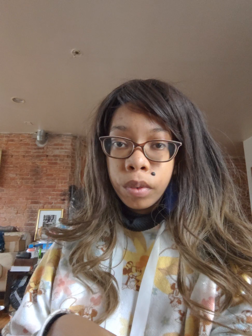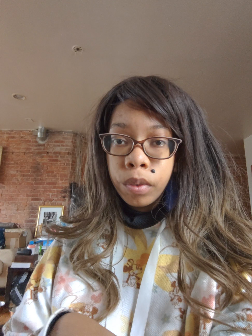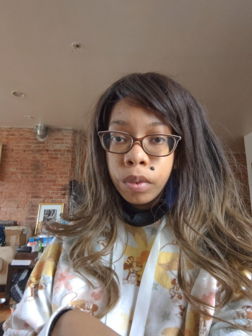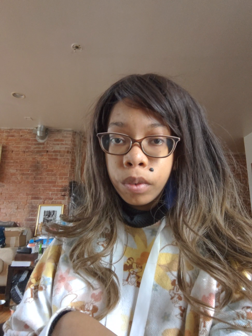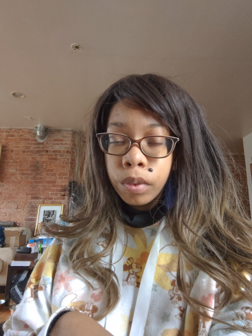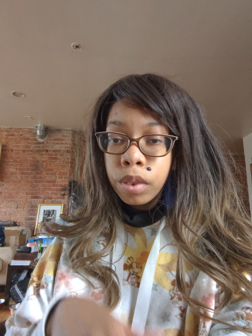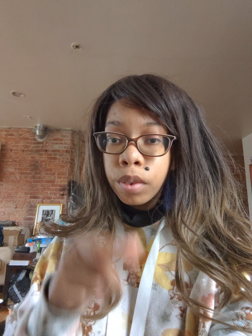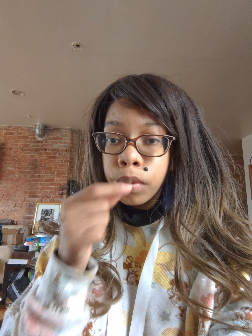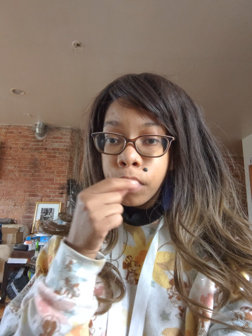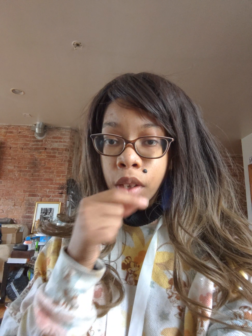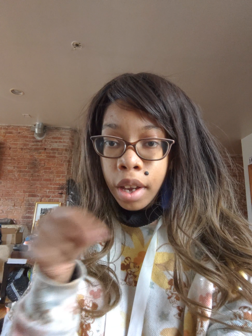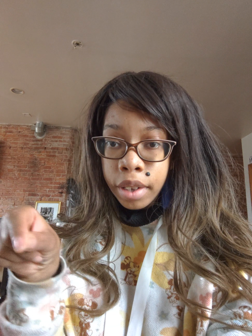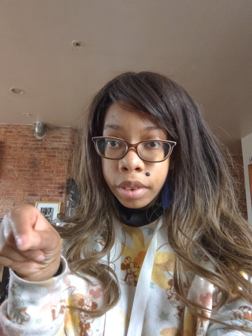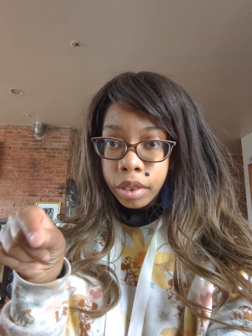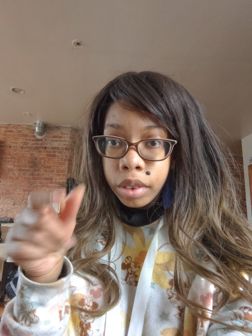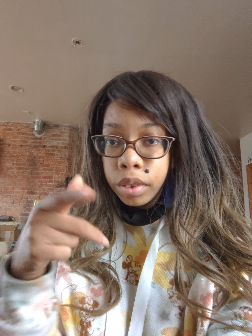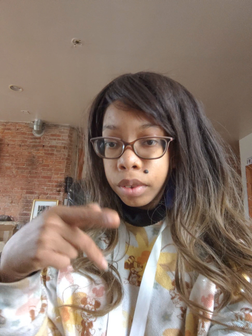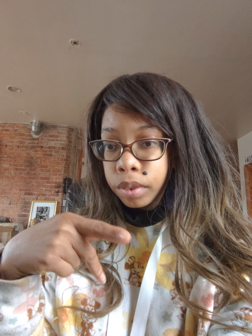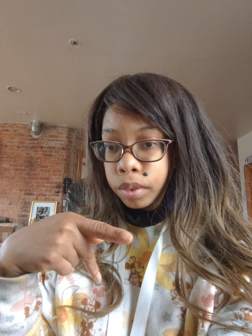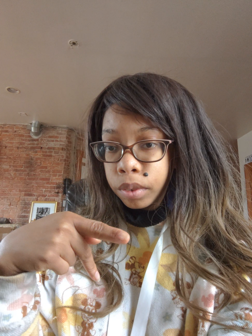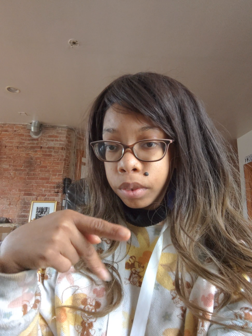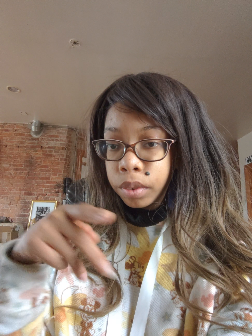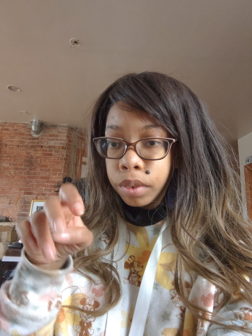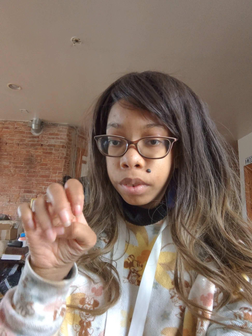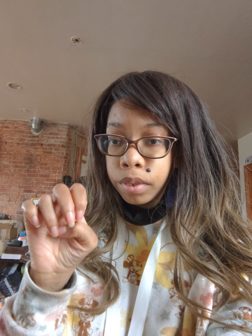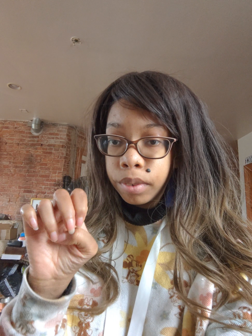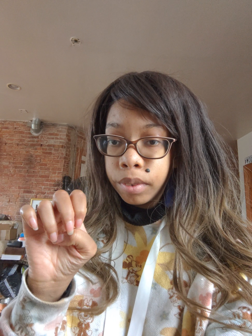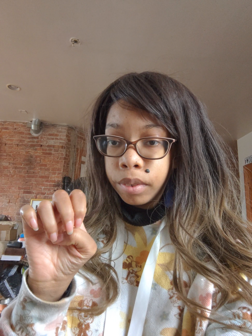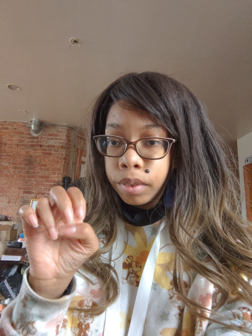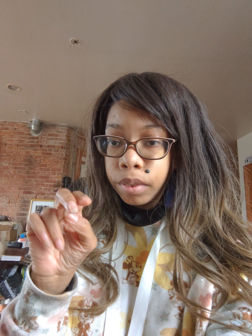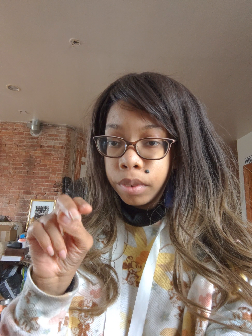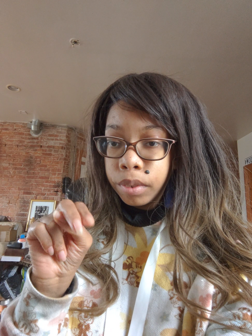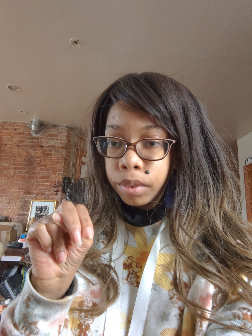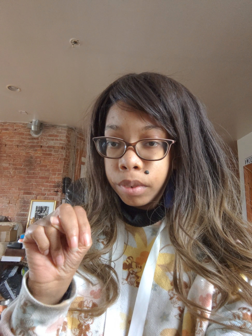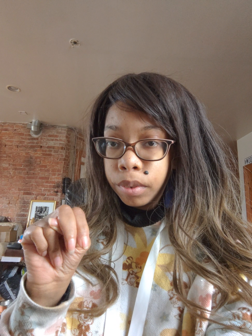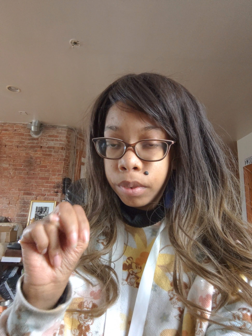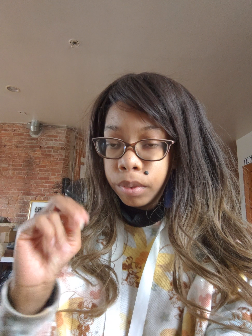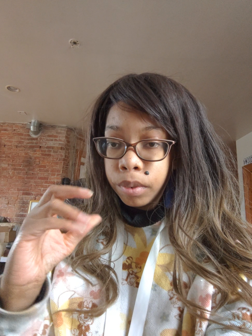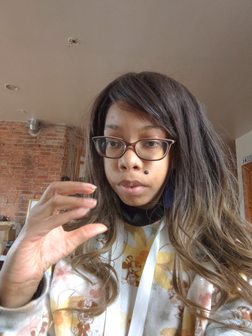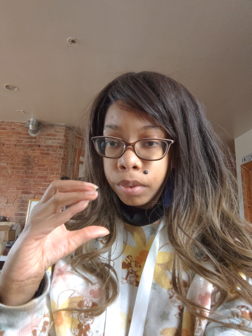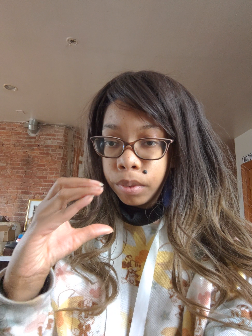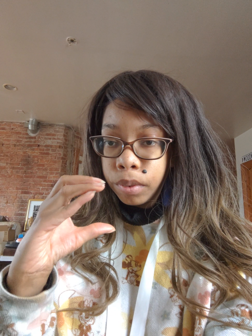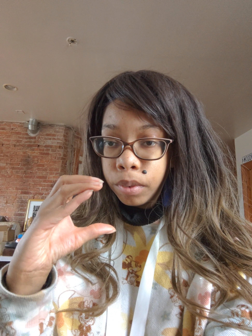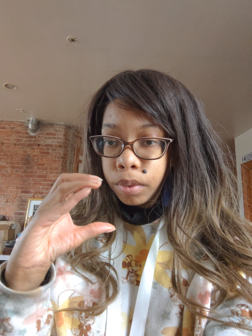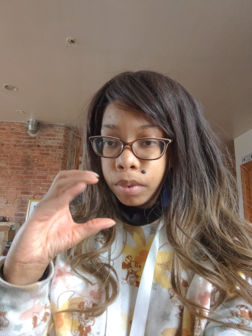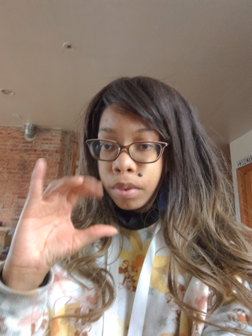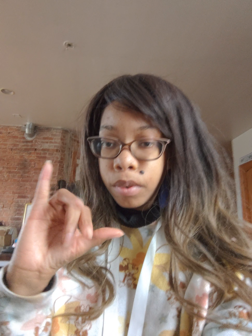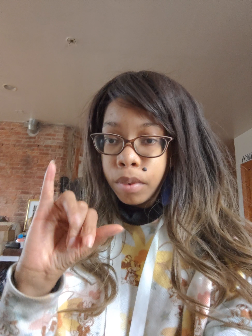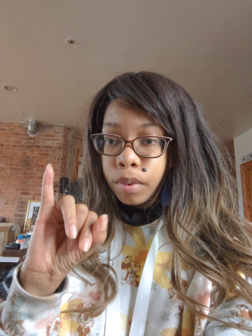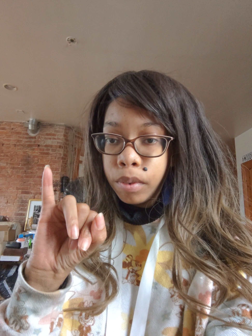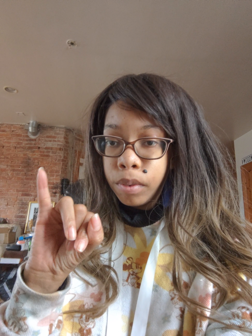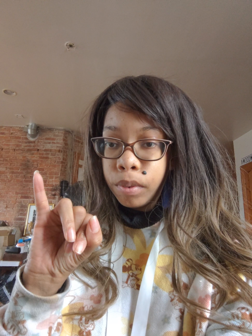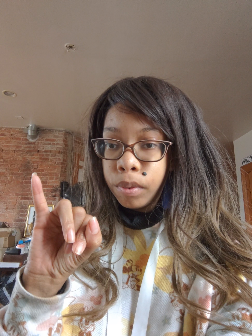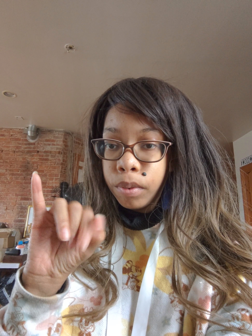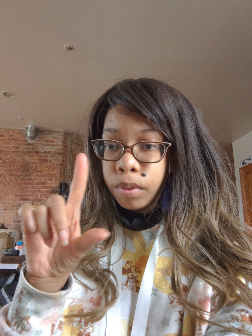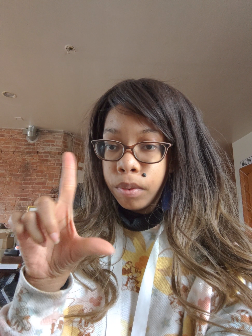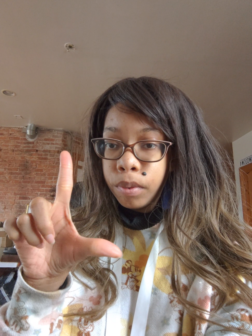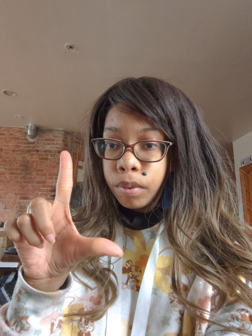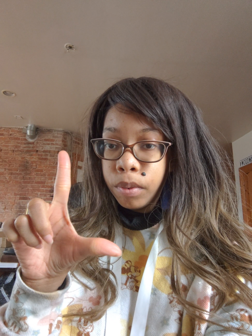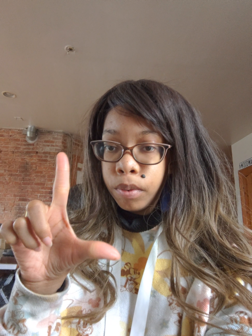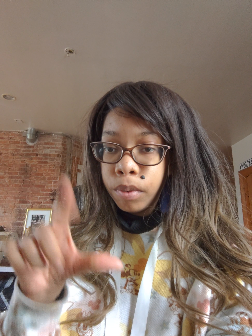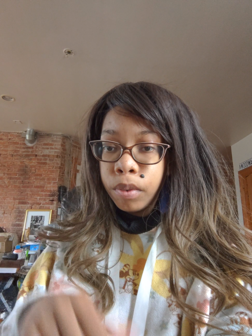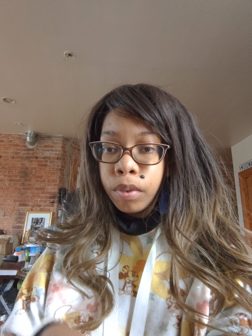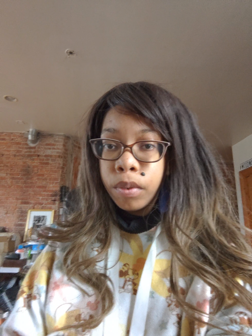pencil